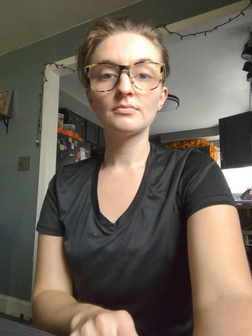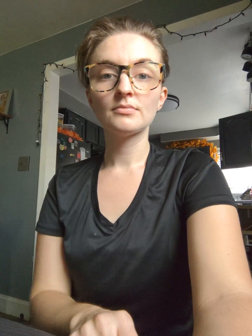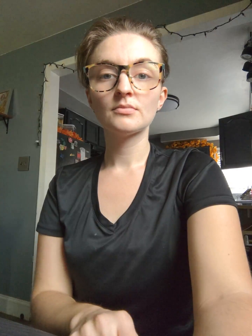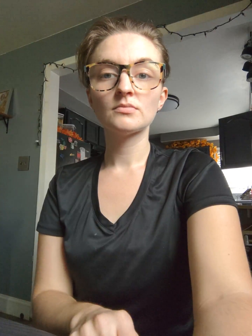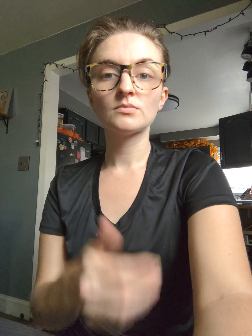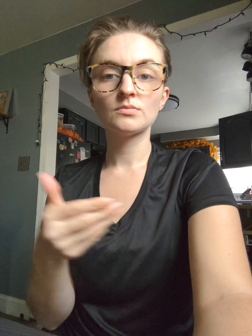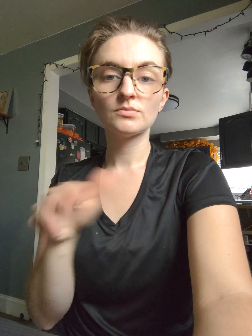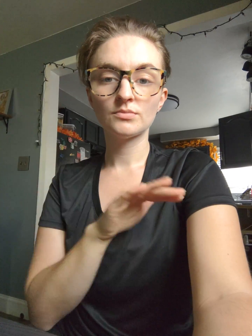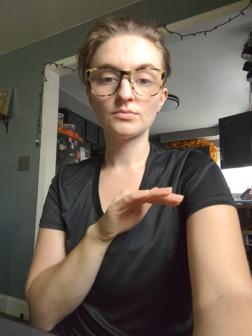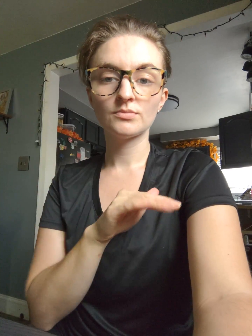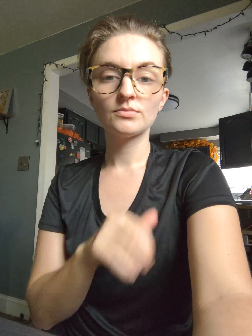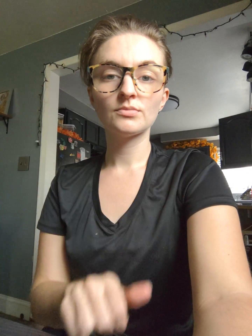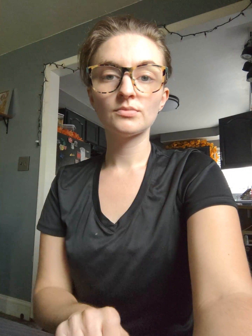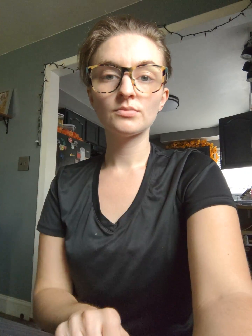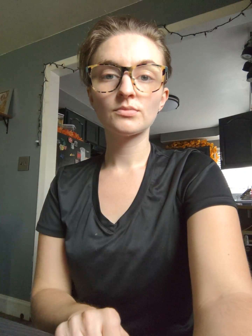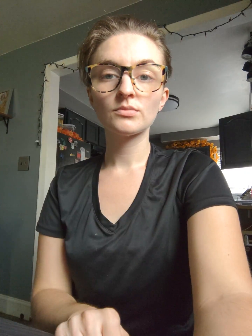cover